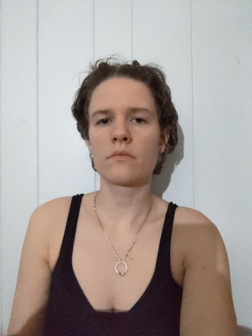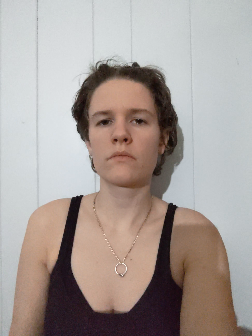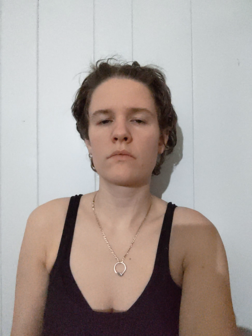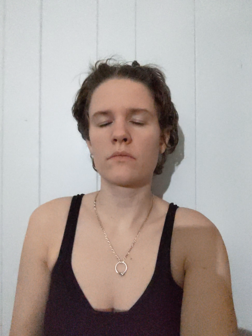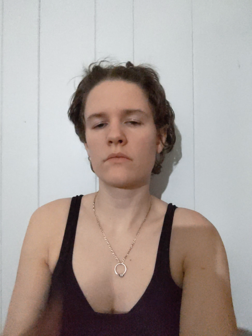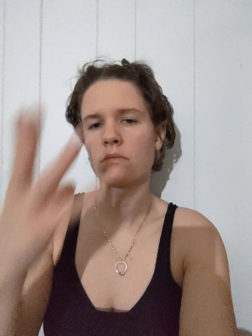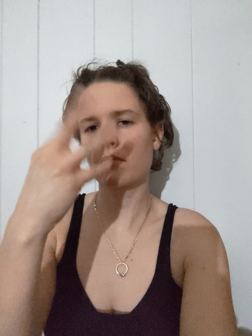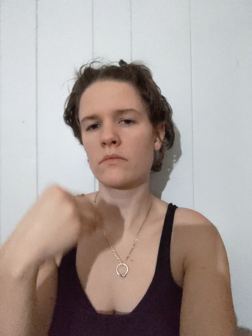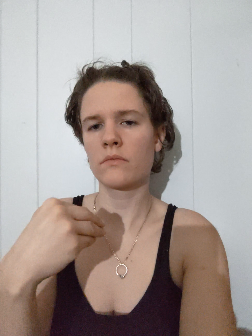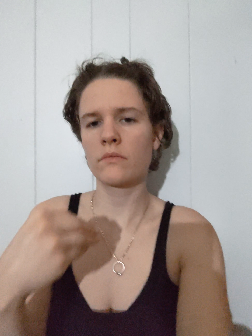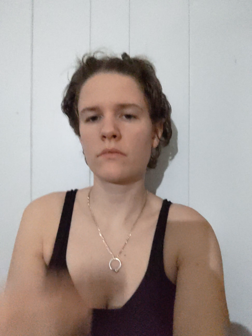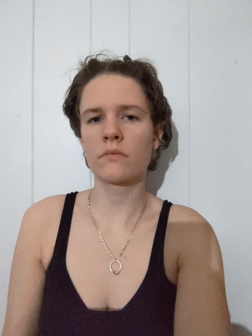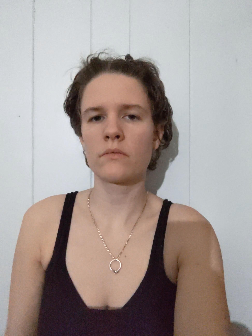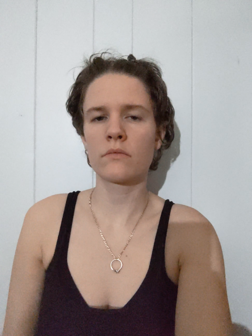nap